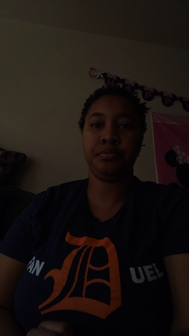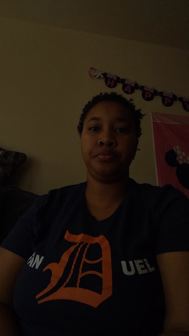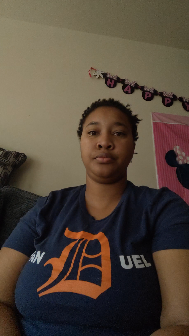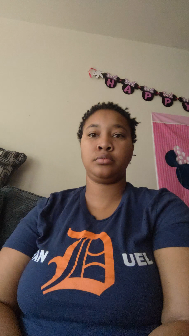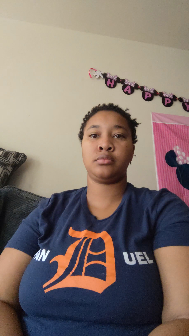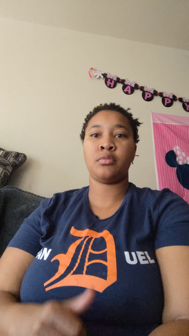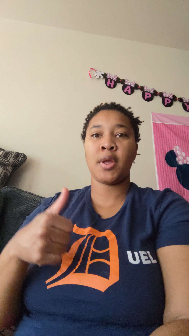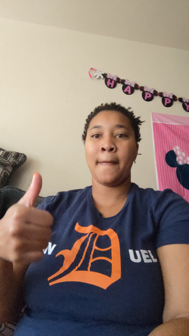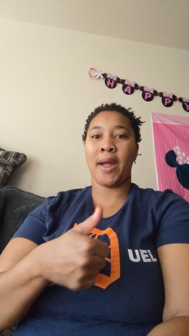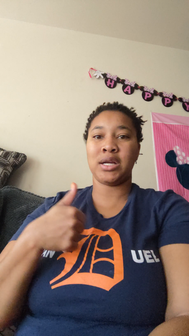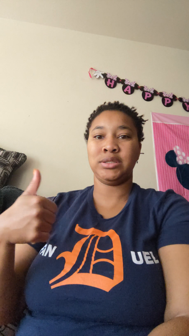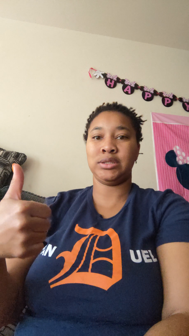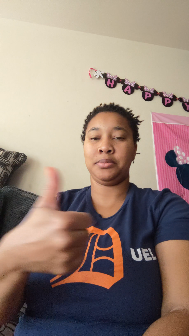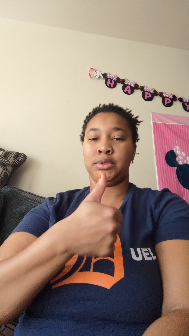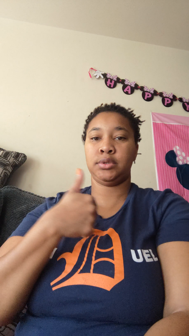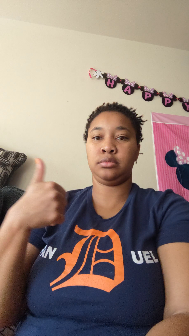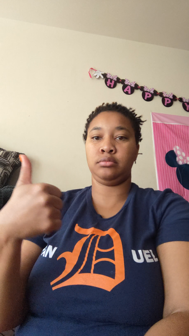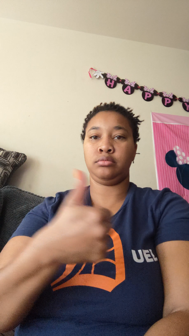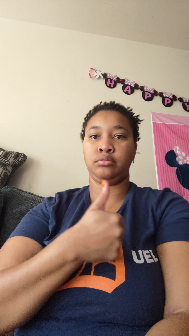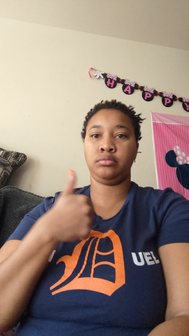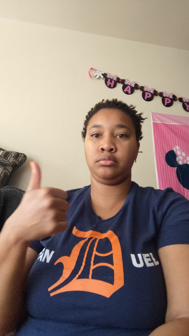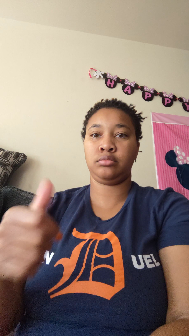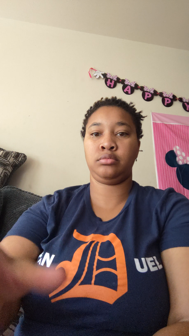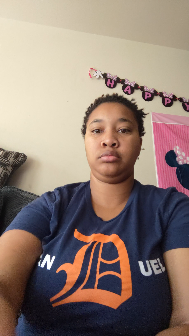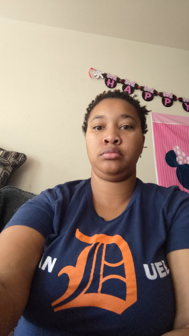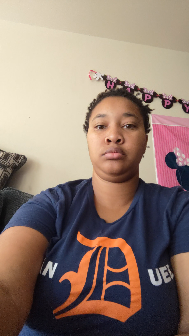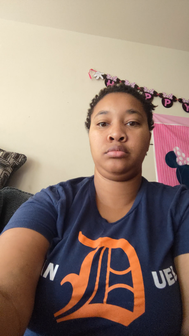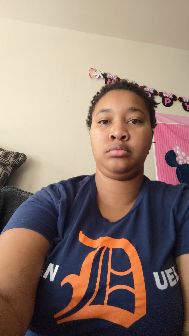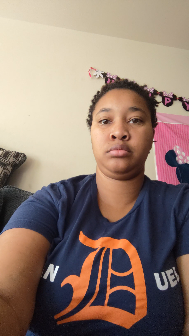basement